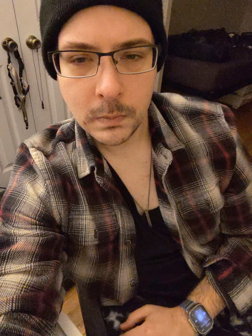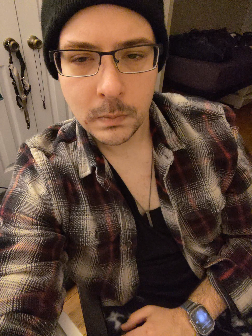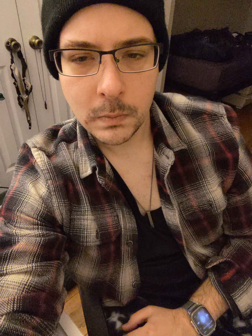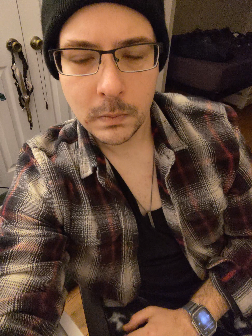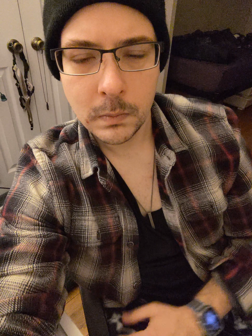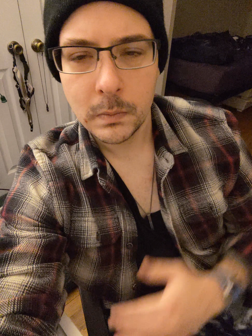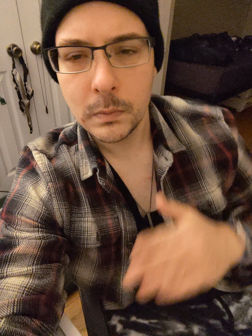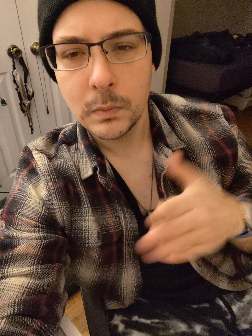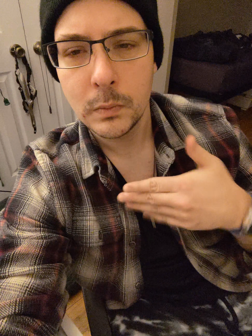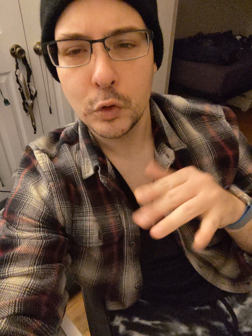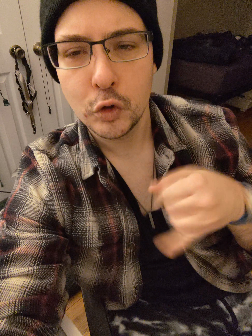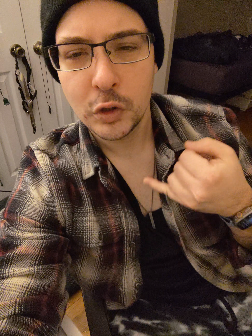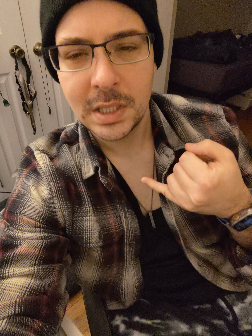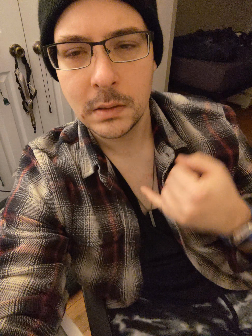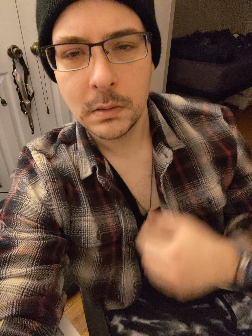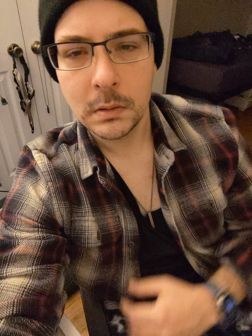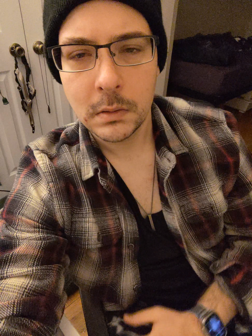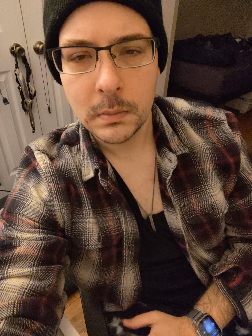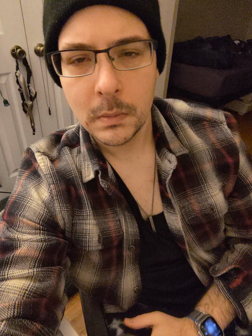jeans